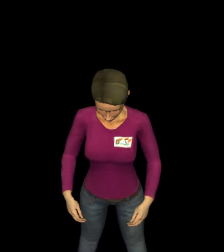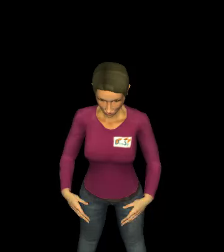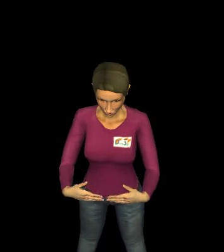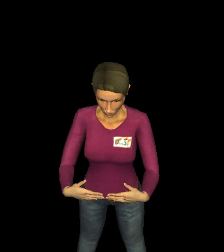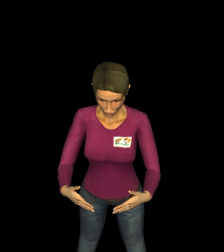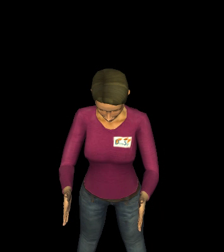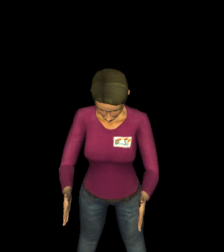يفتح